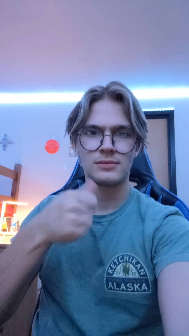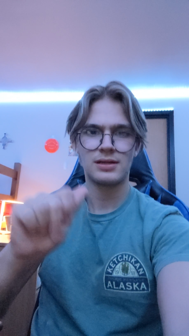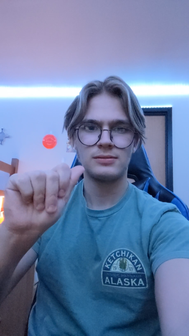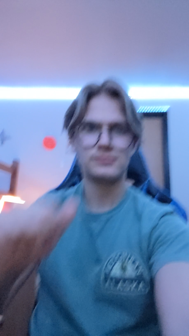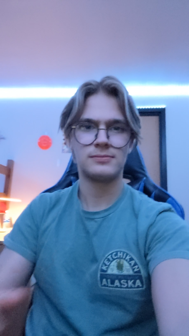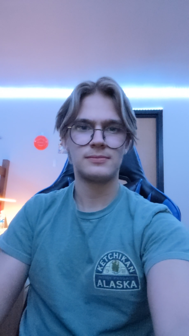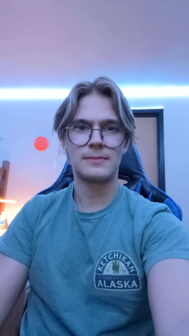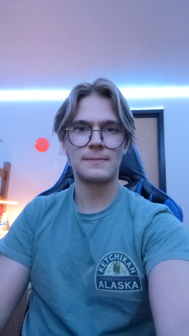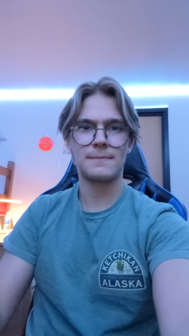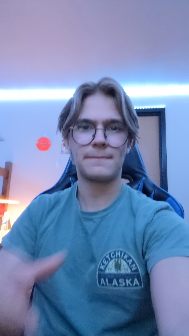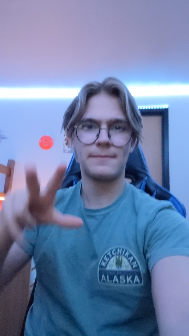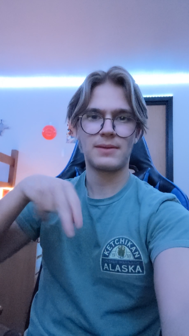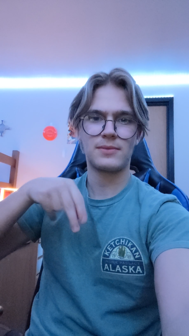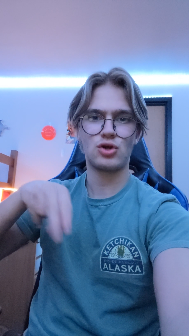diaper